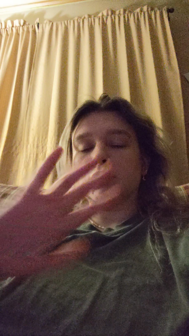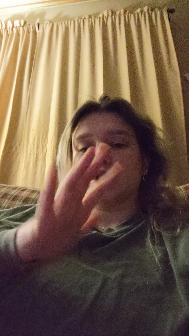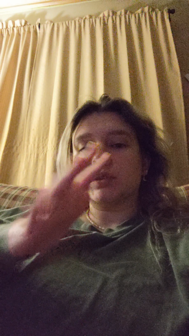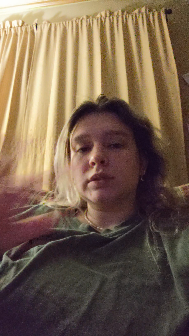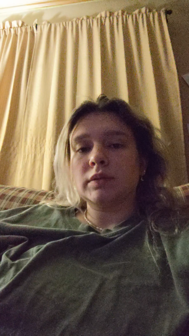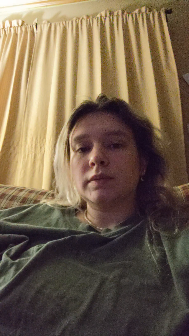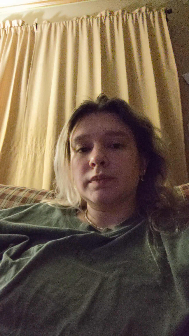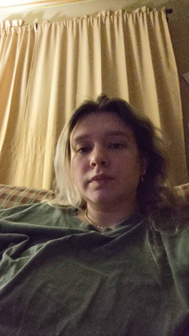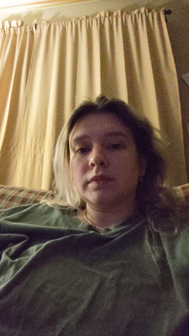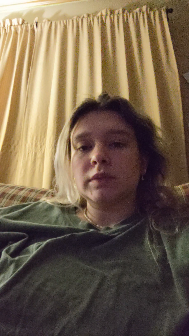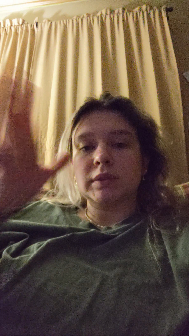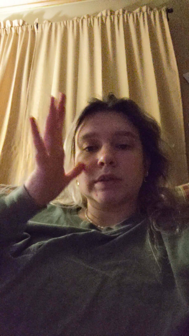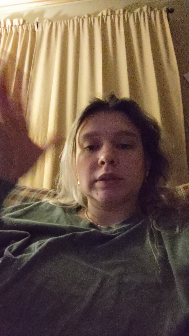deer